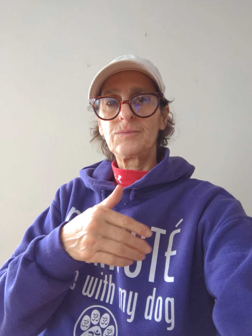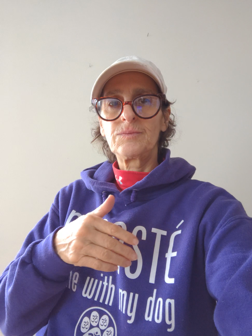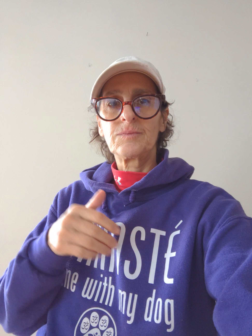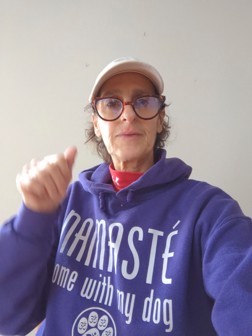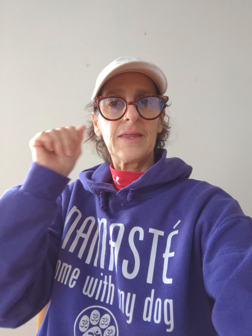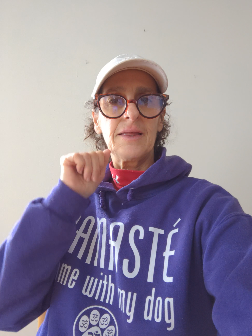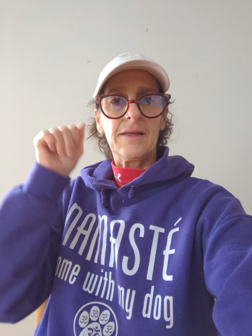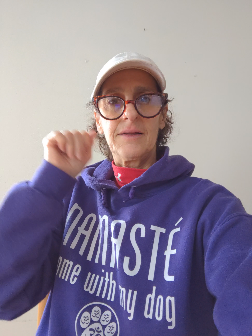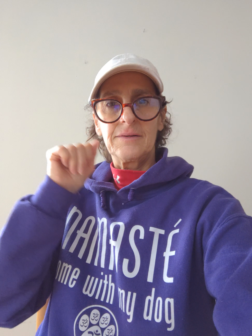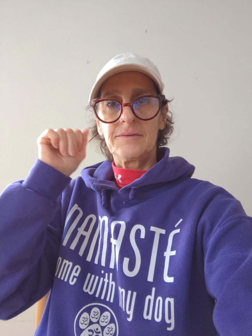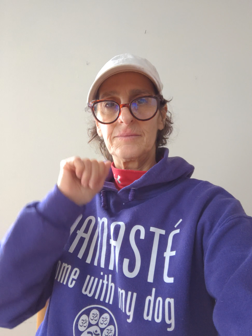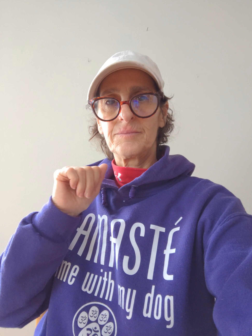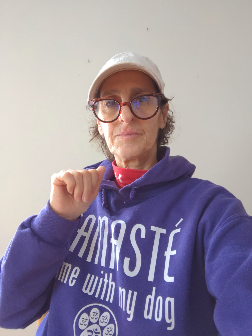aunt